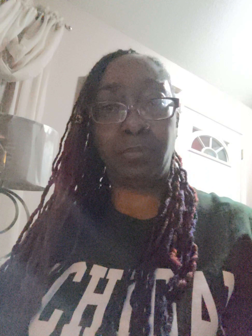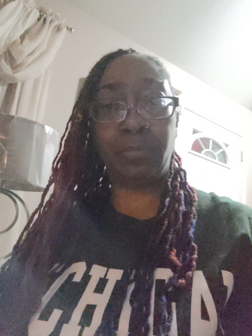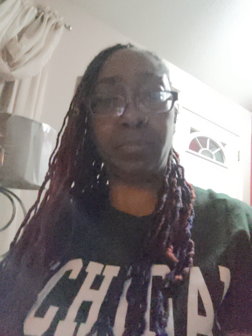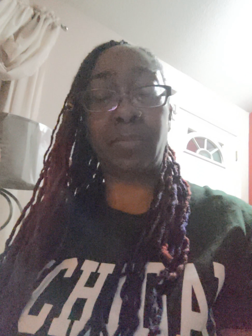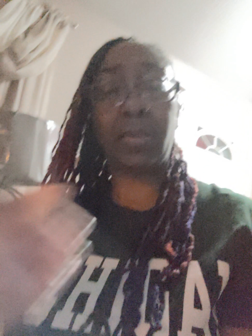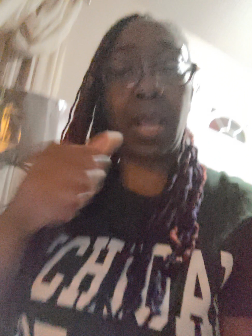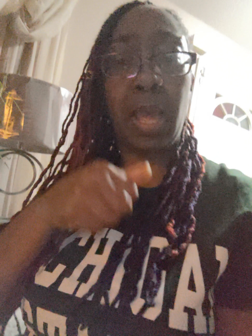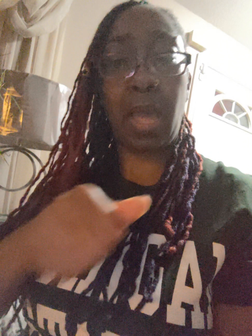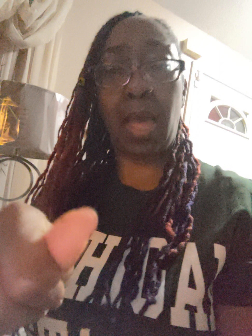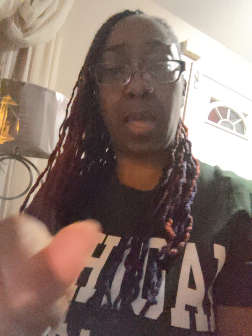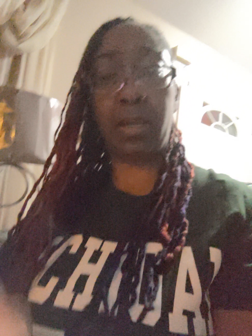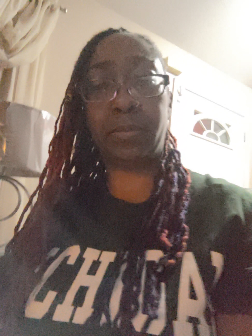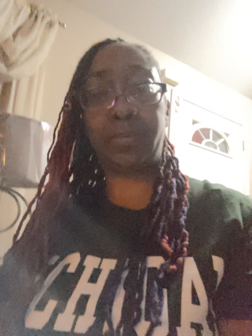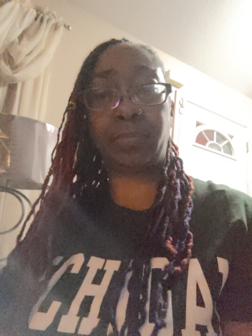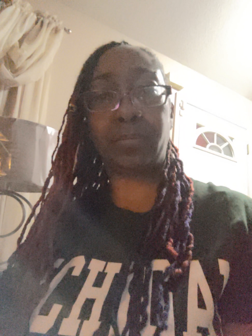hide